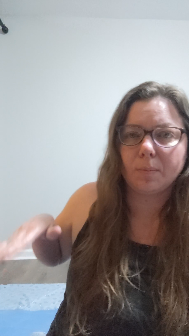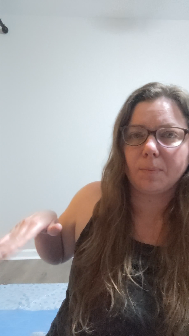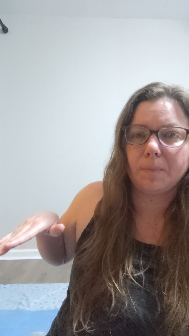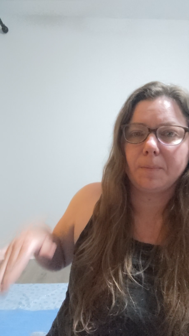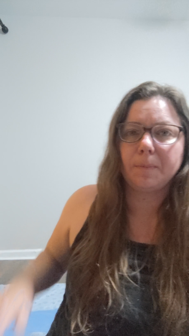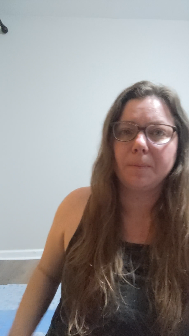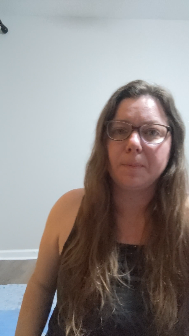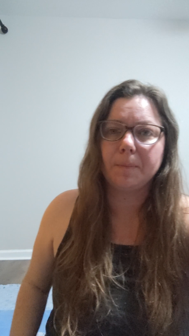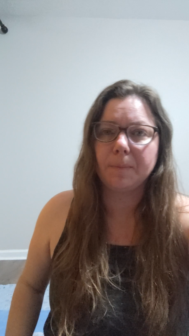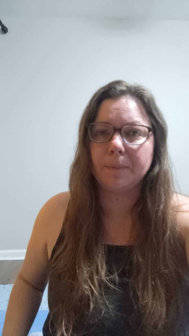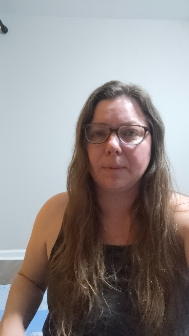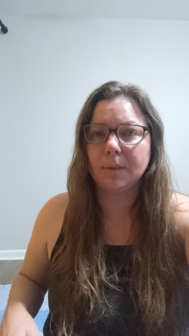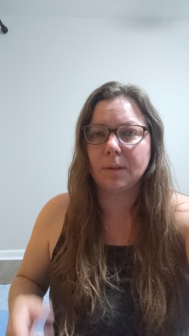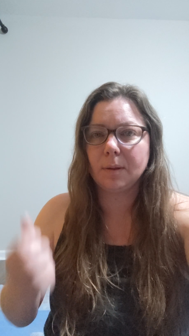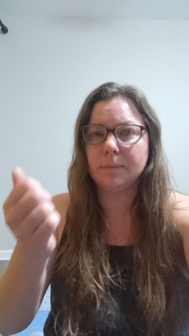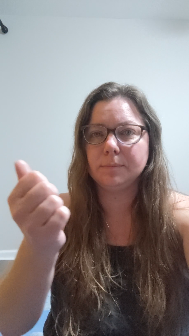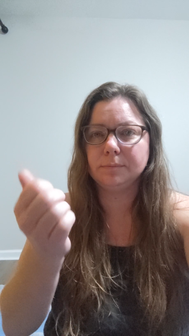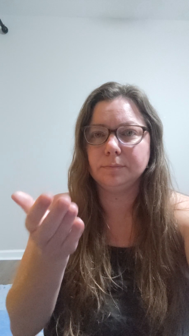oven